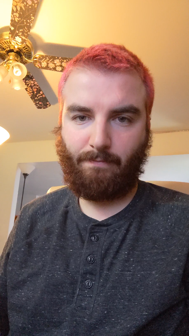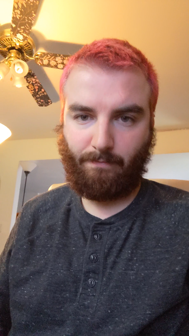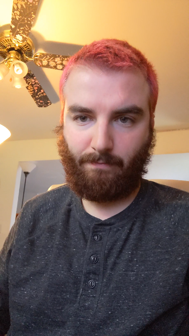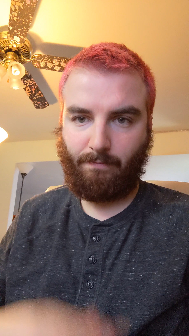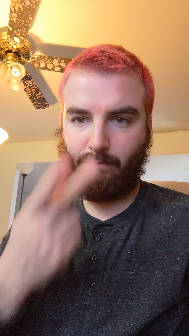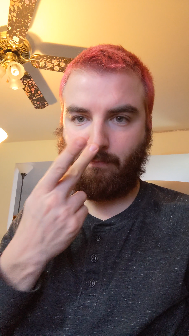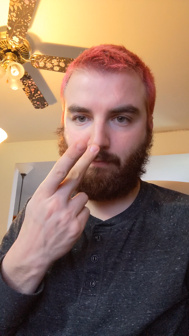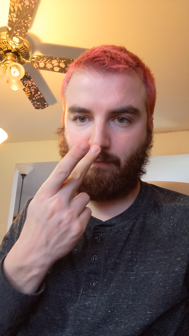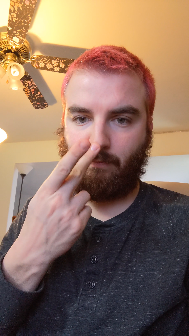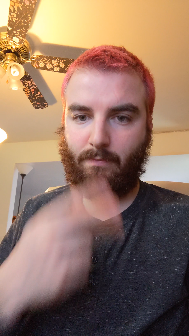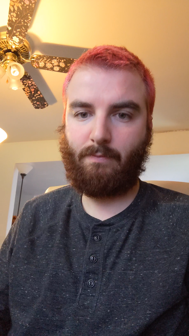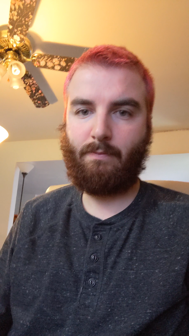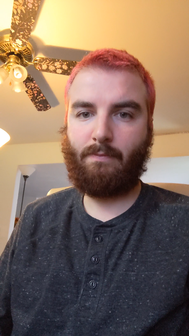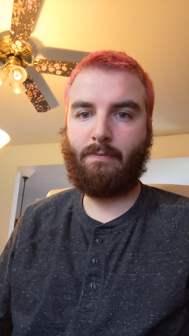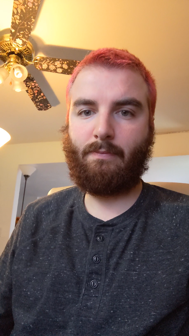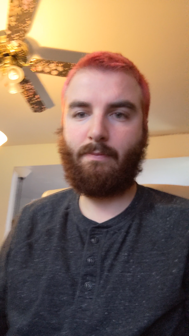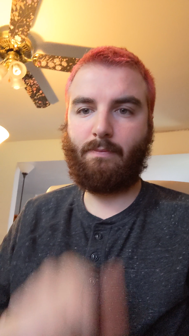penis